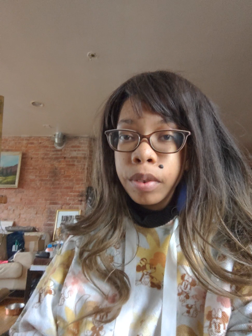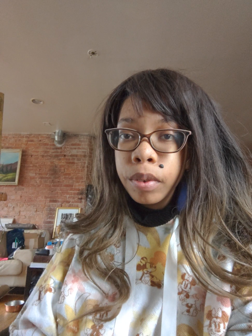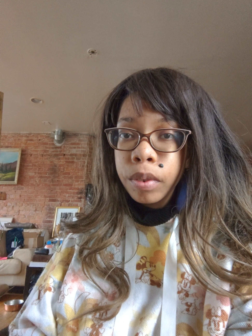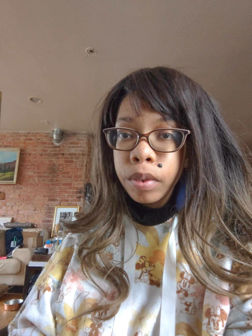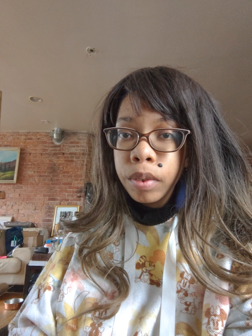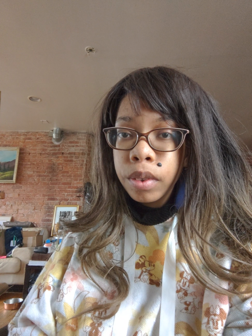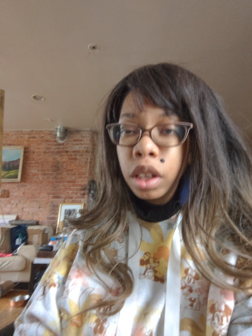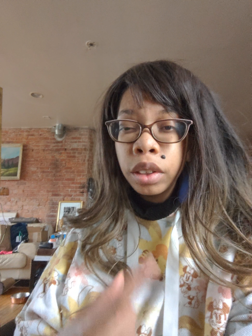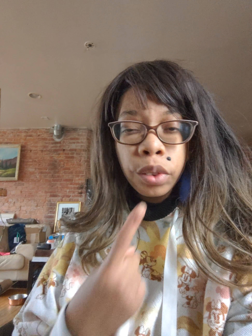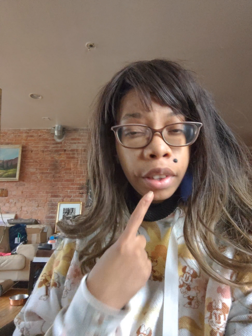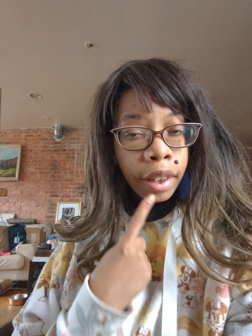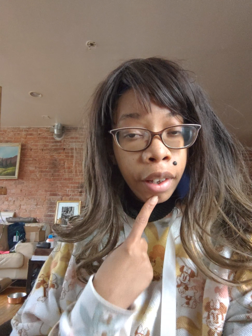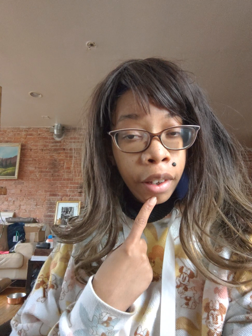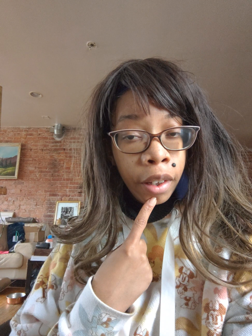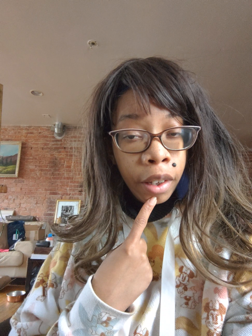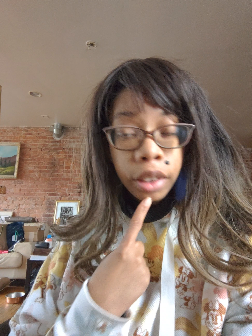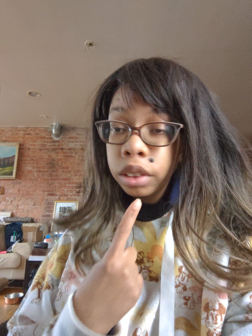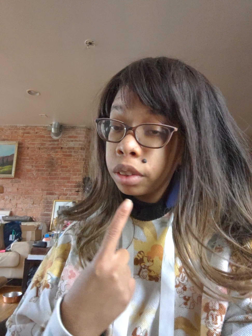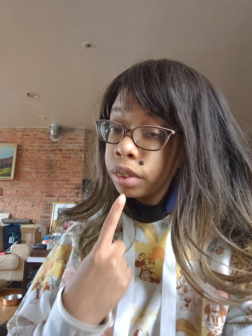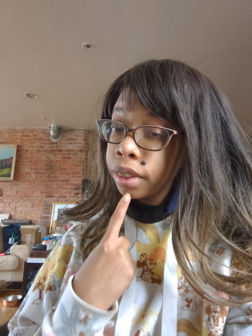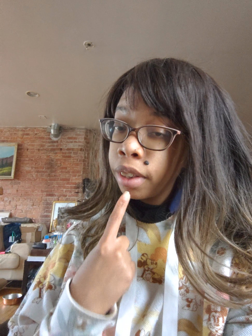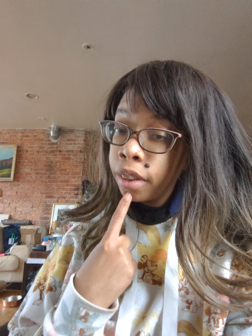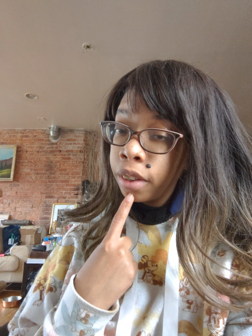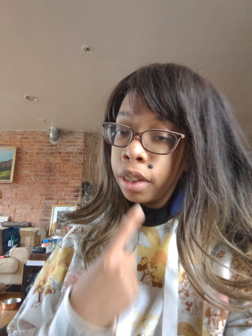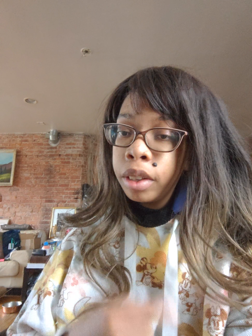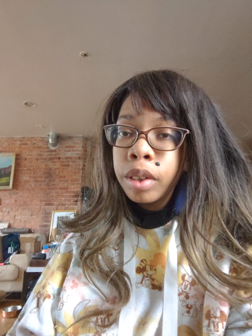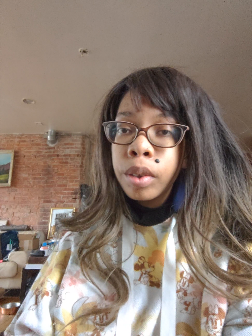say